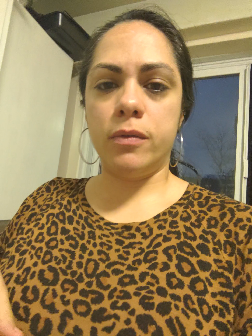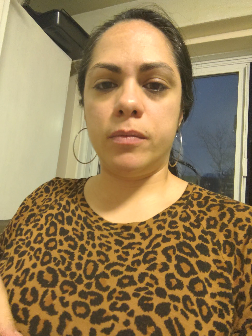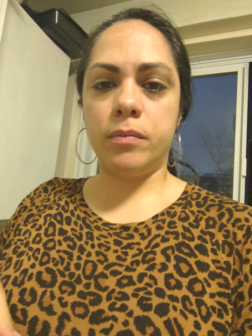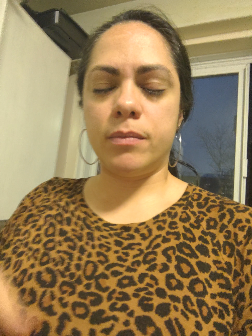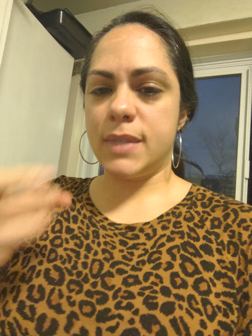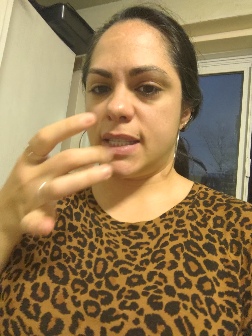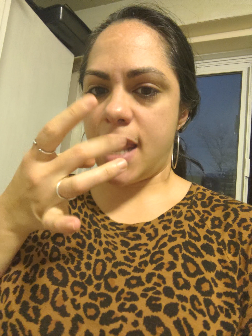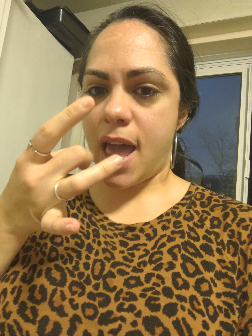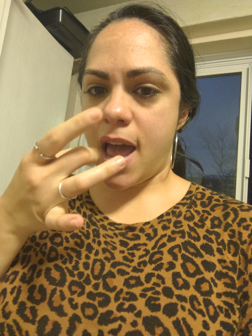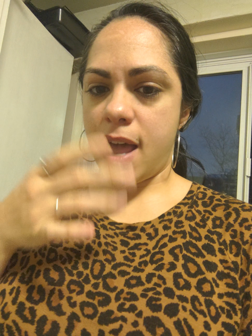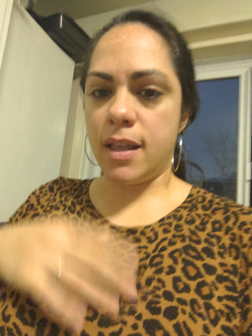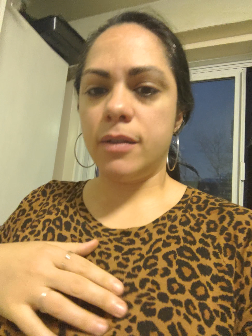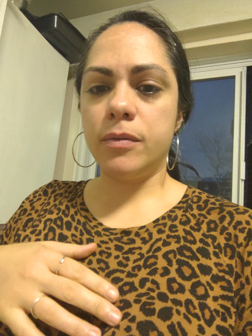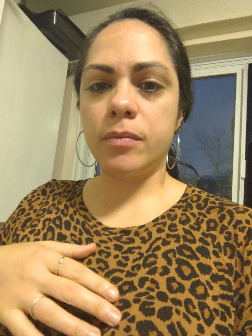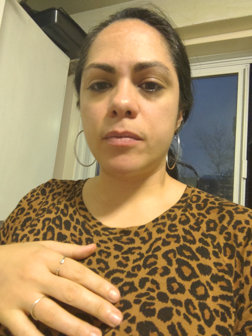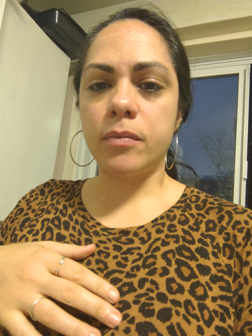snack